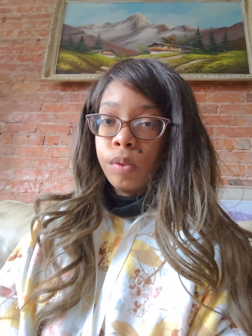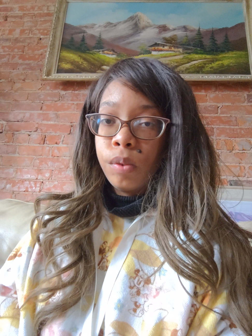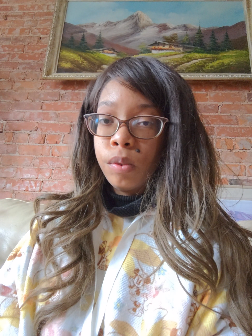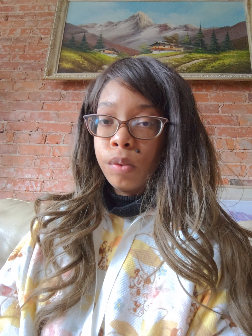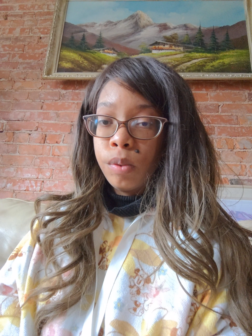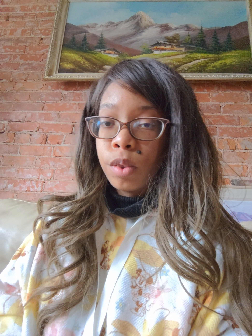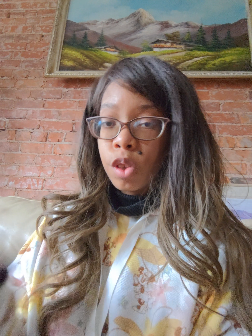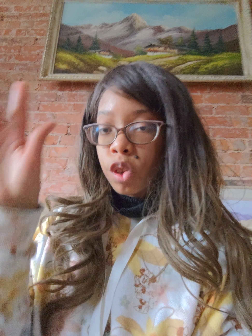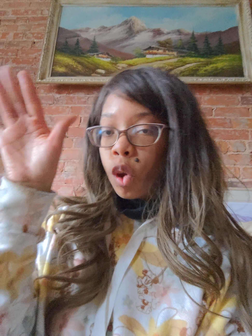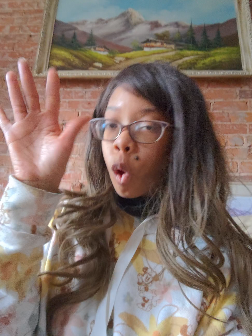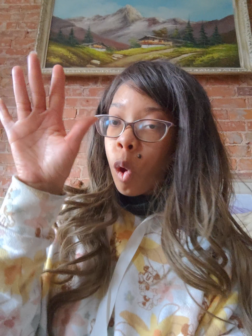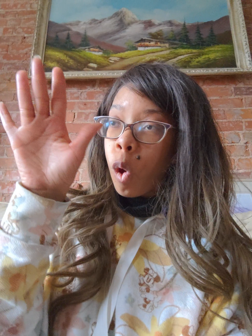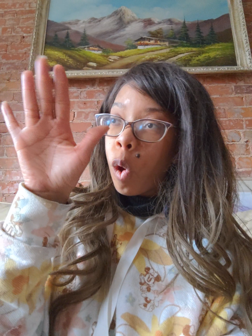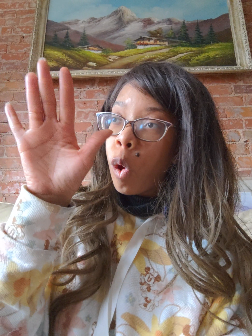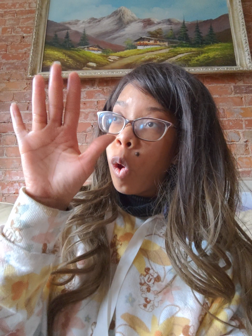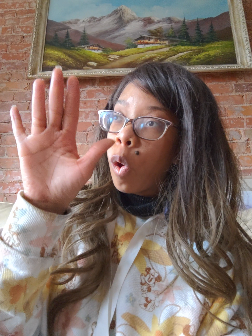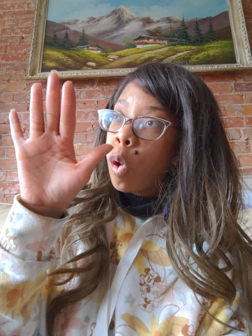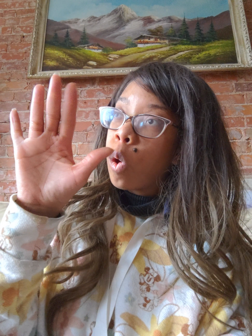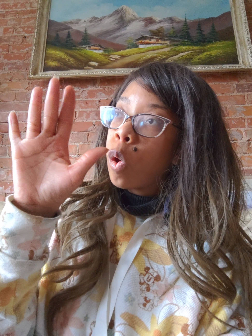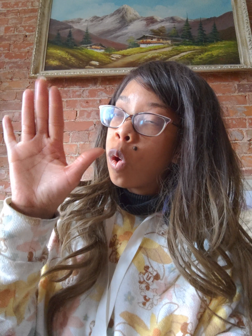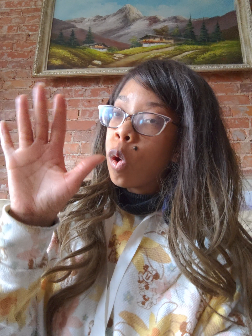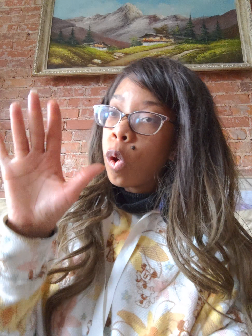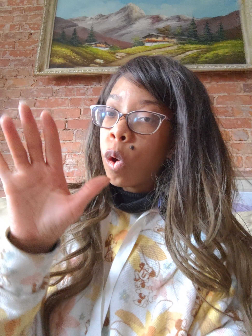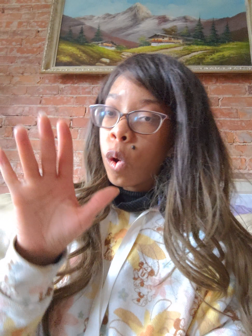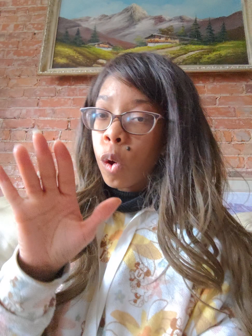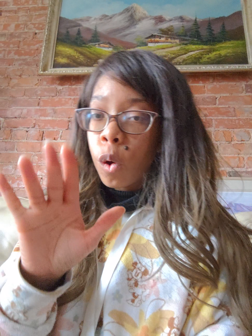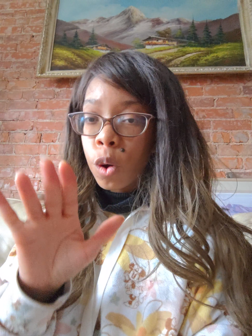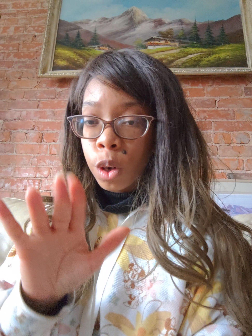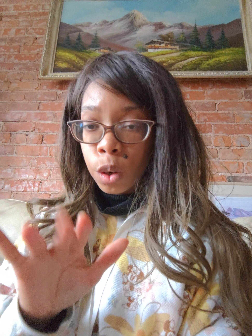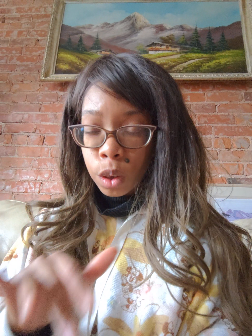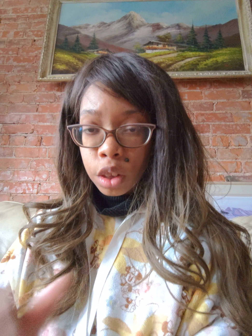snow